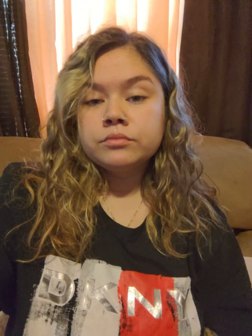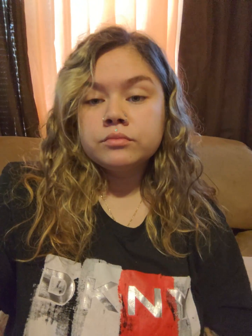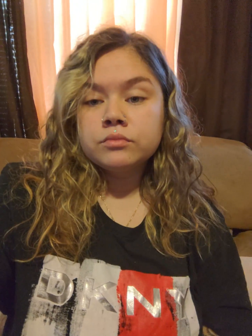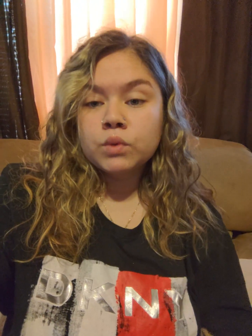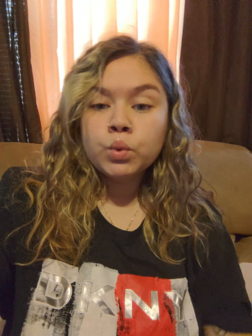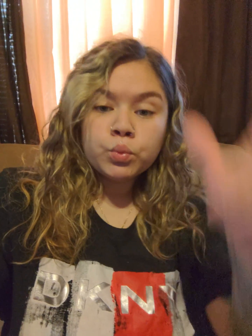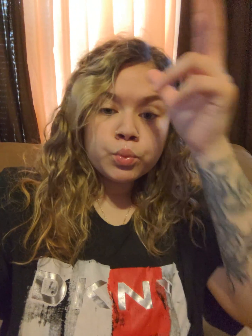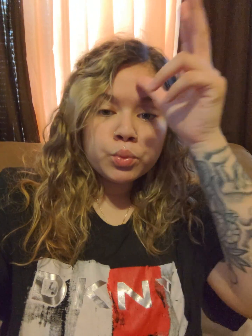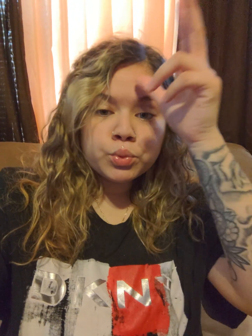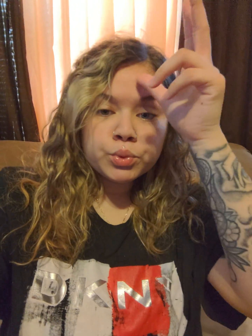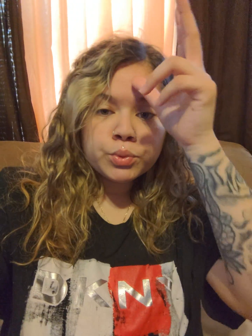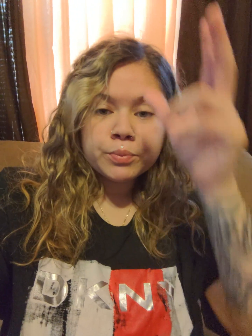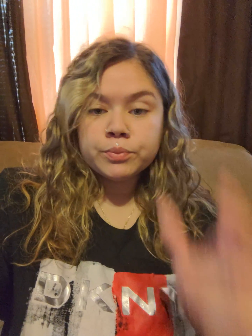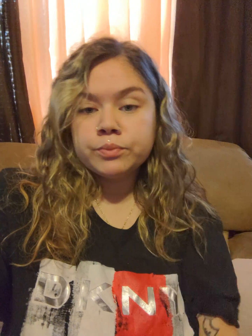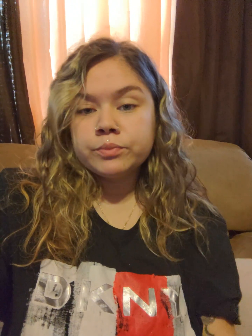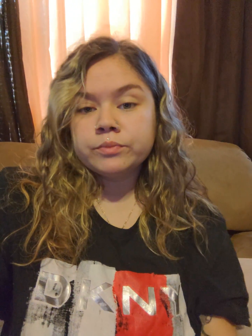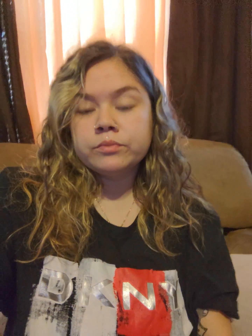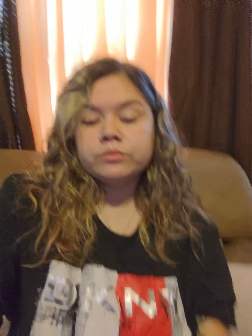rooster